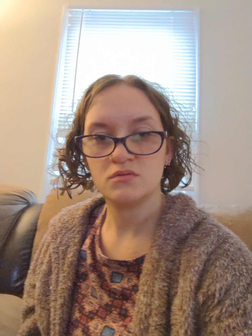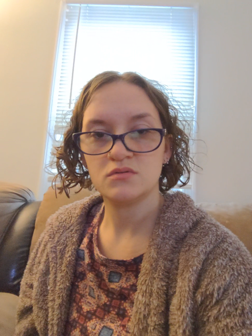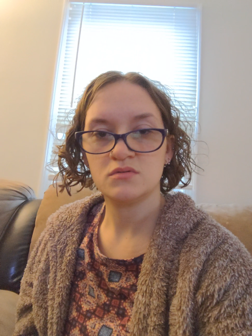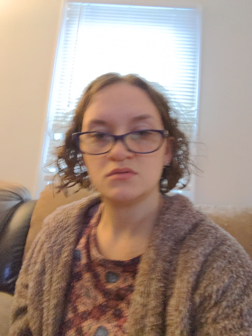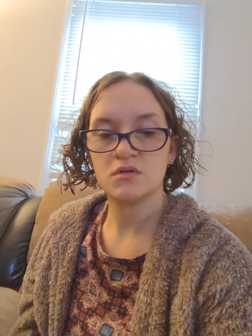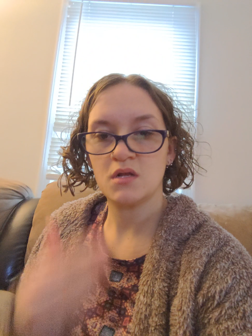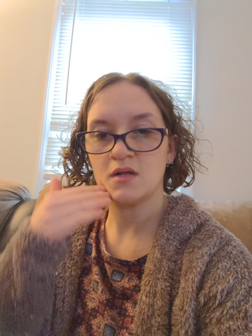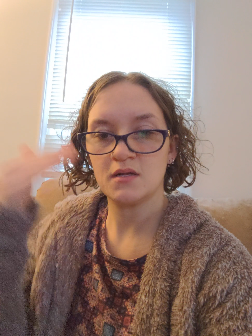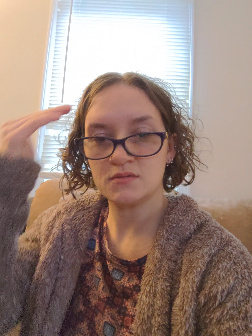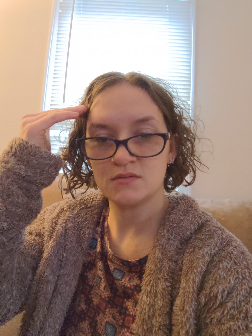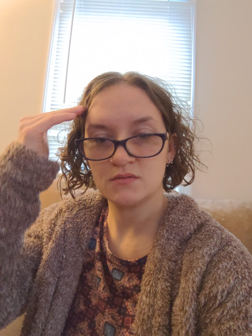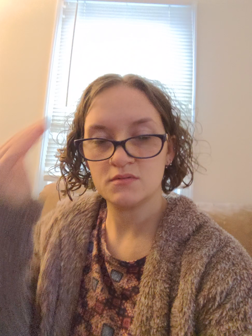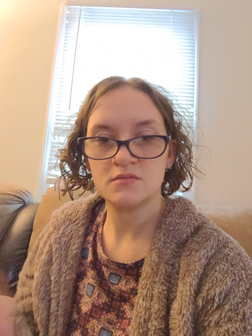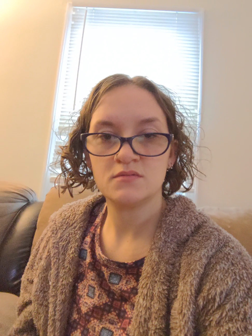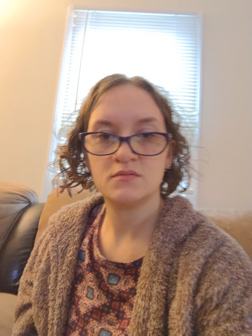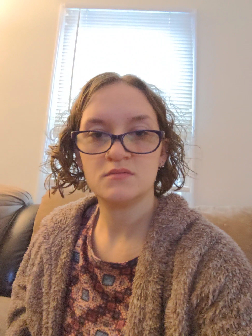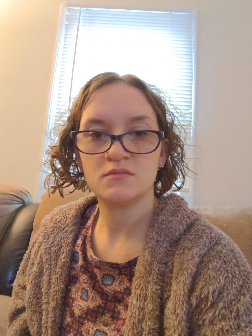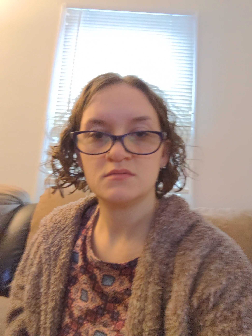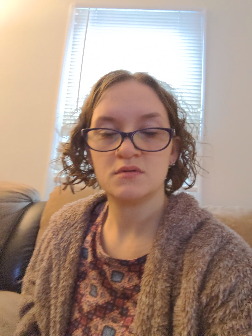head